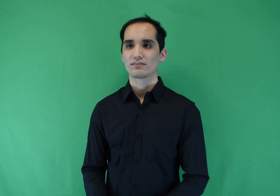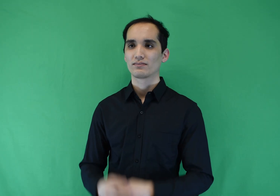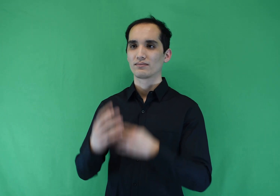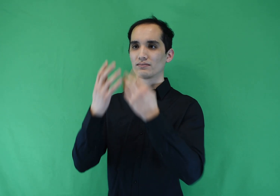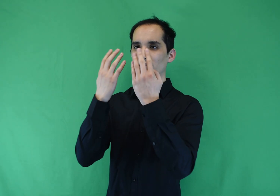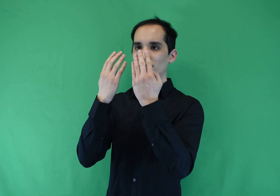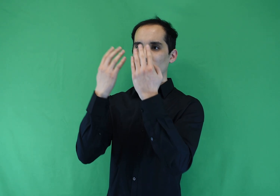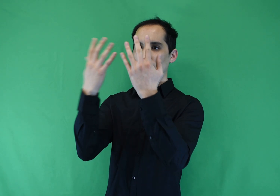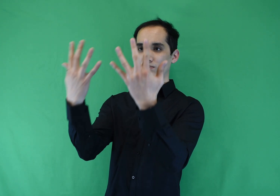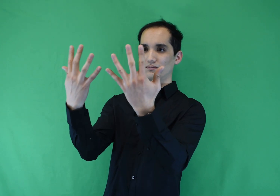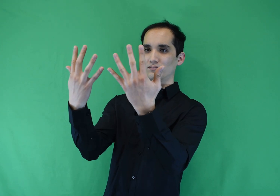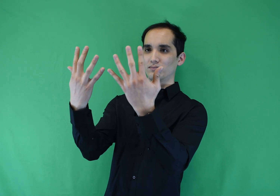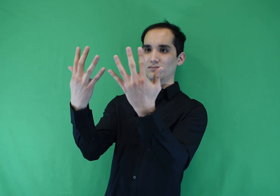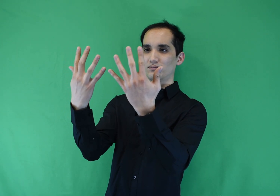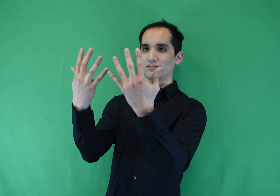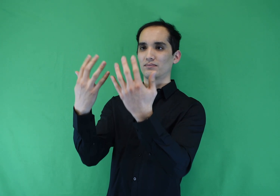rostro hinchado